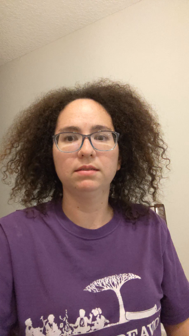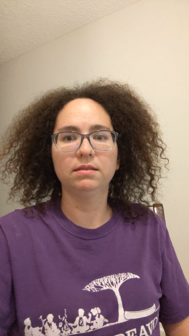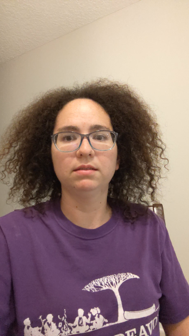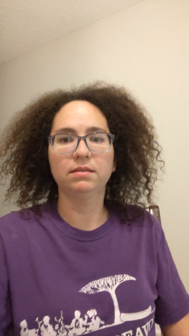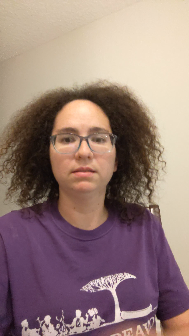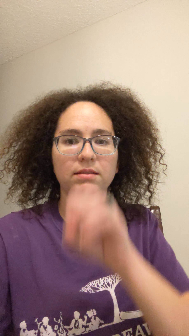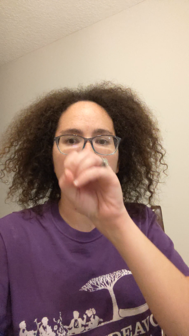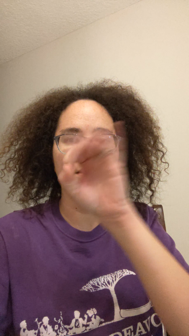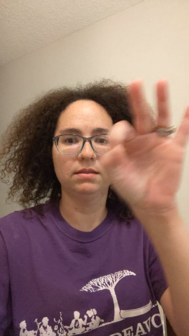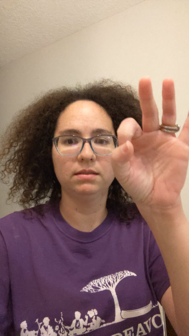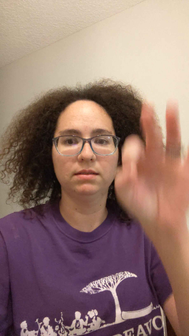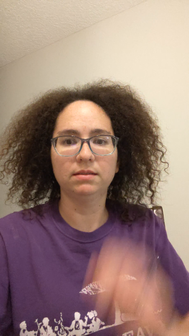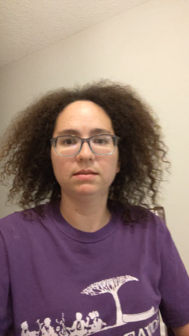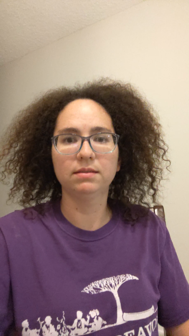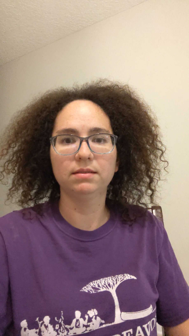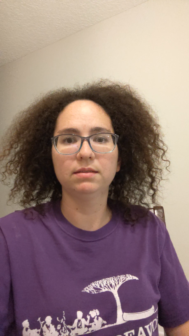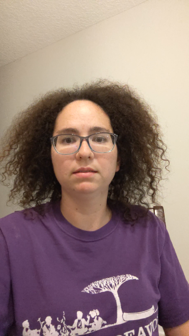off